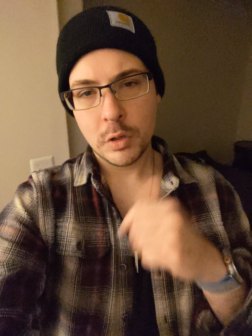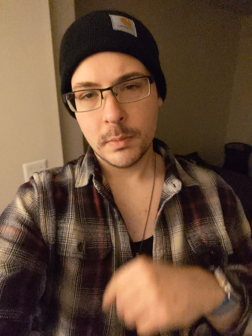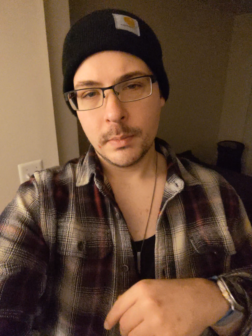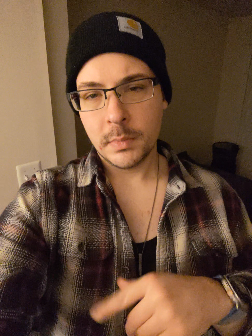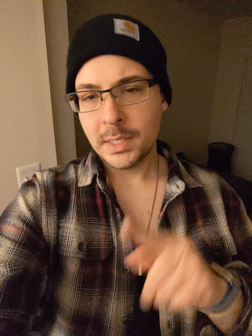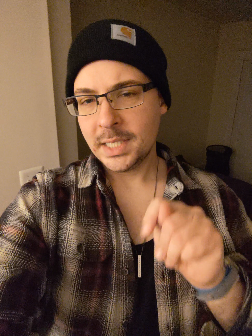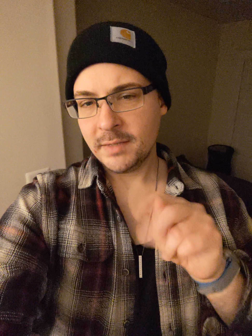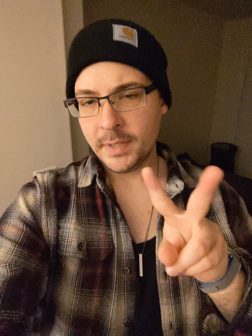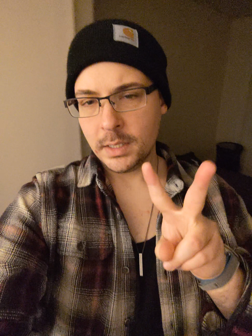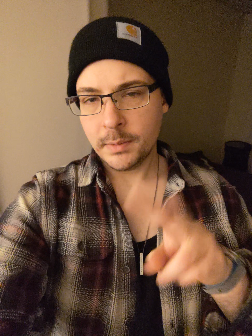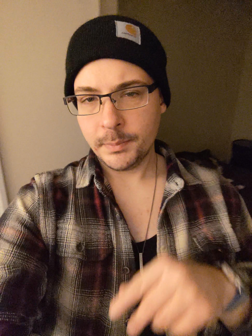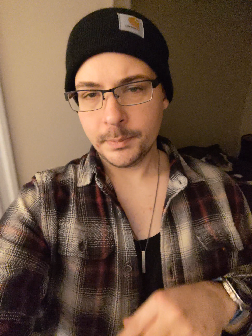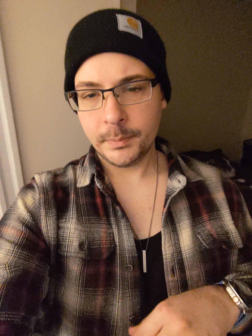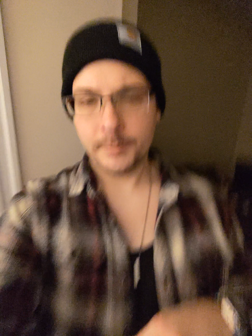TV